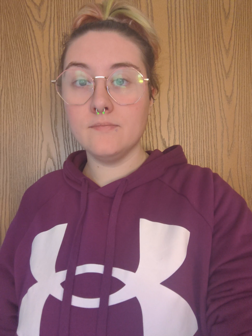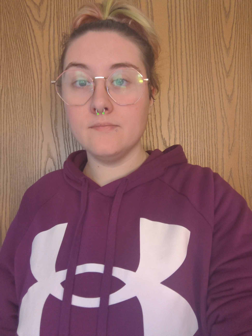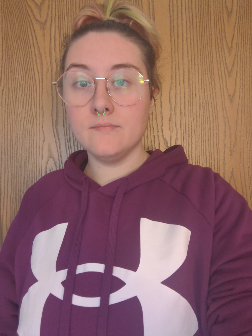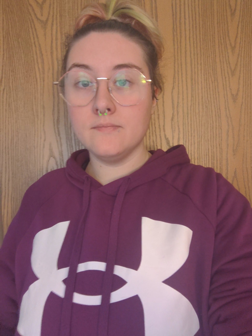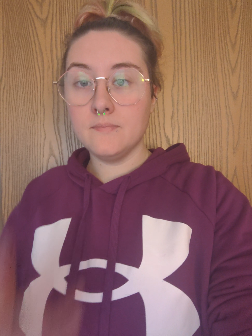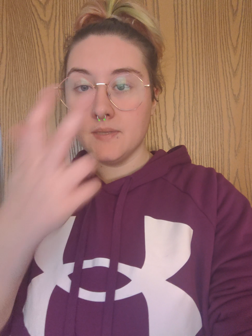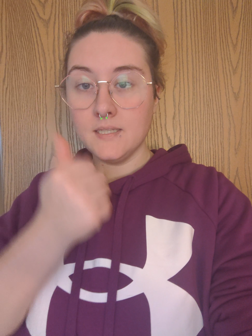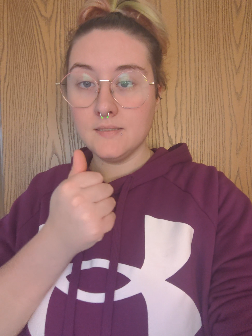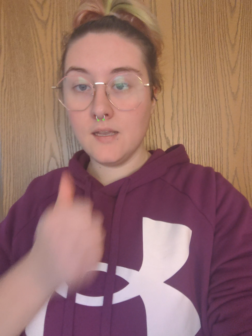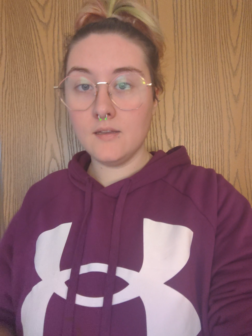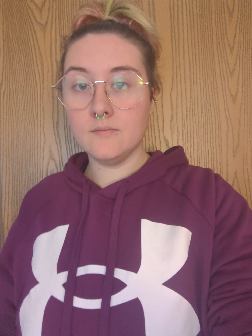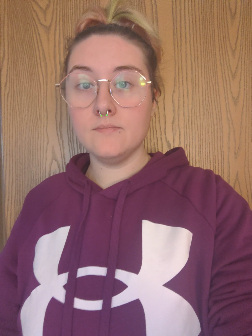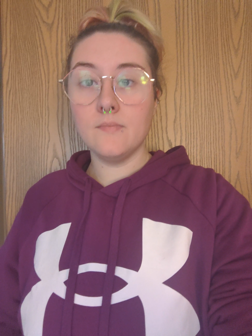pizza